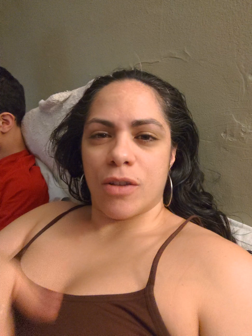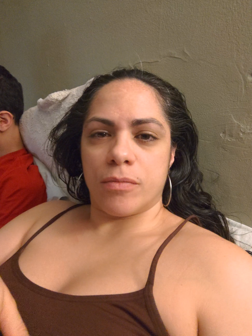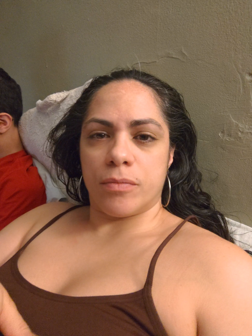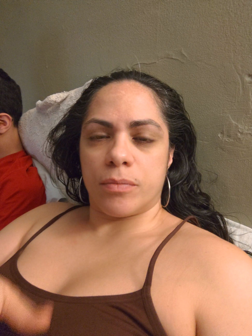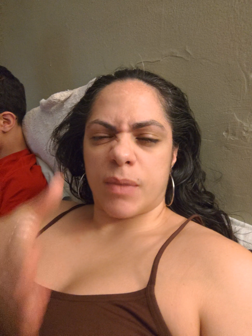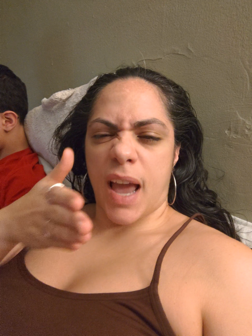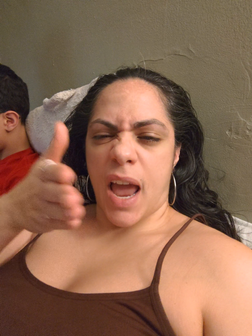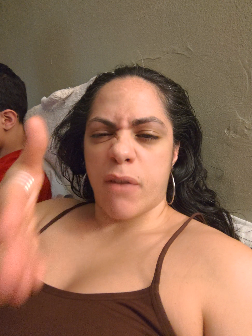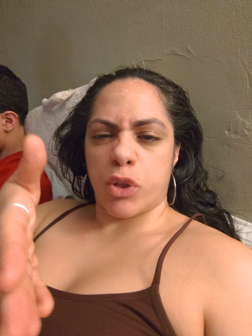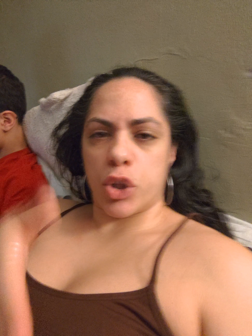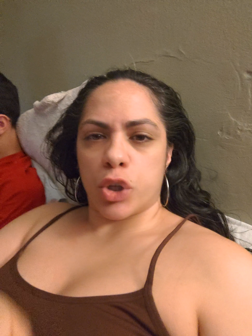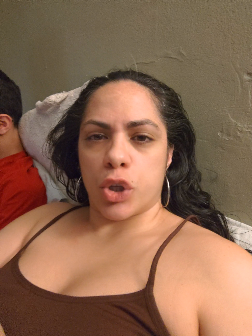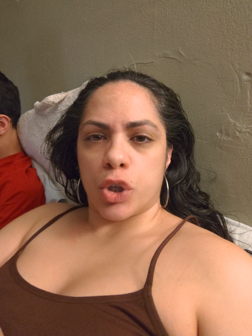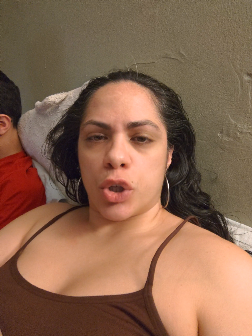after